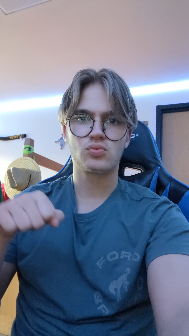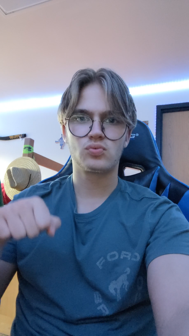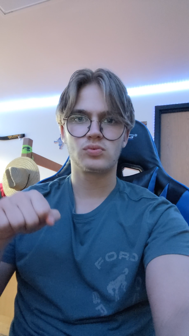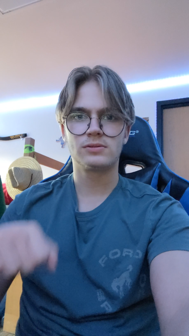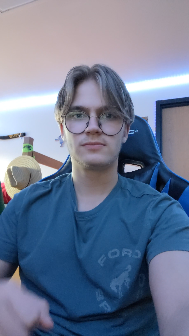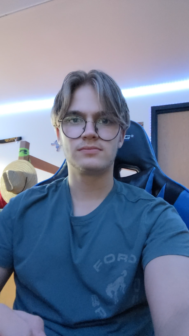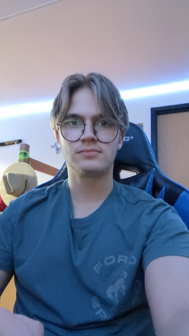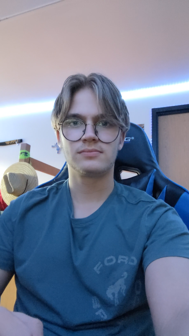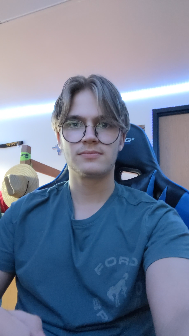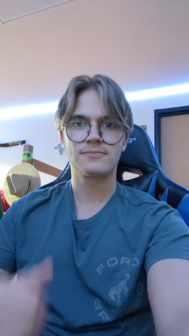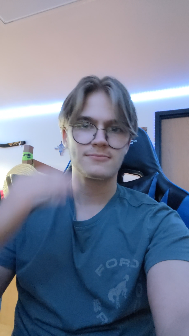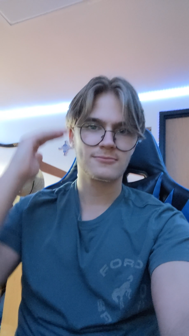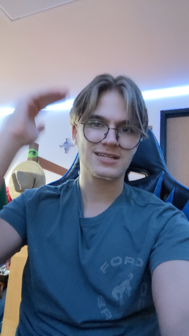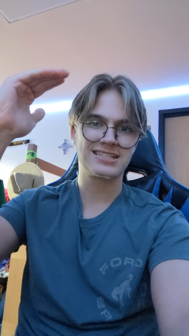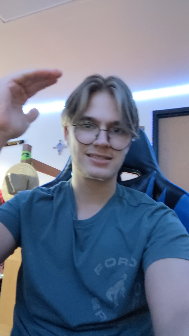big